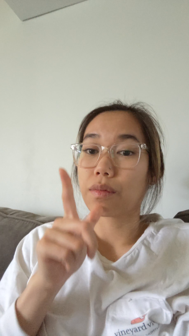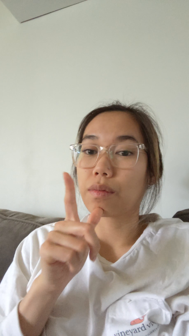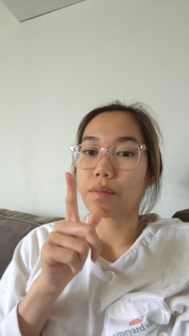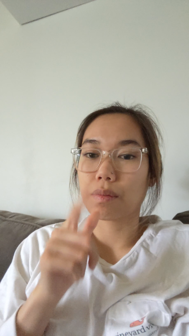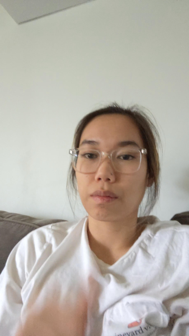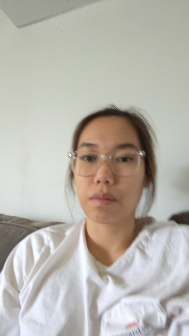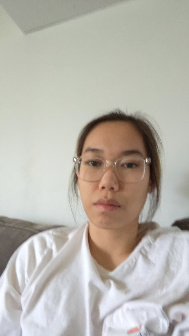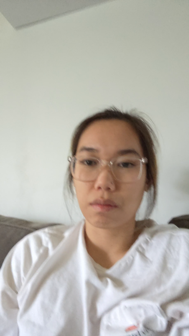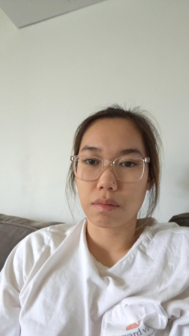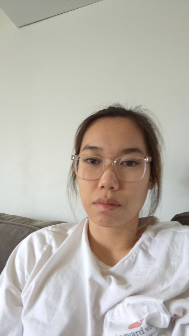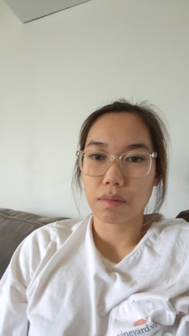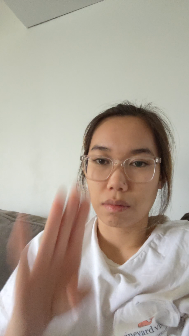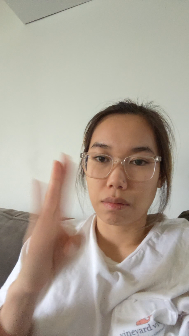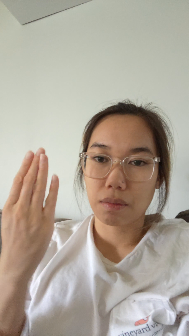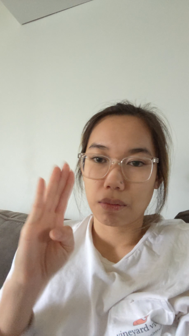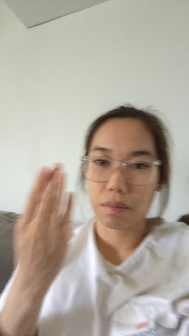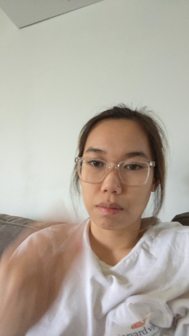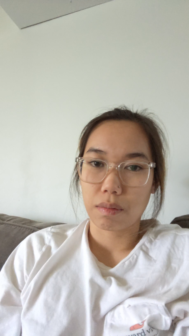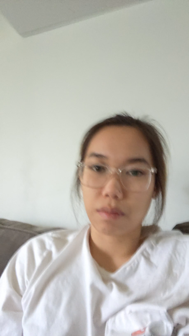door